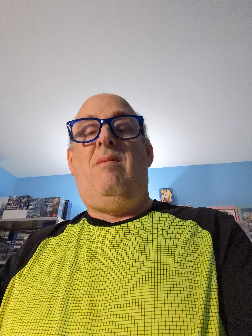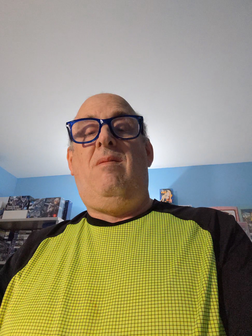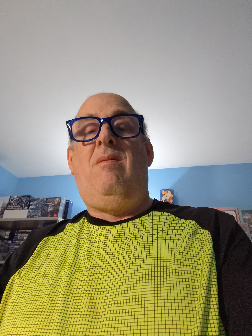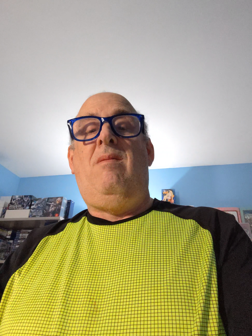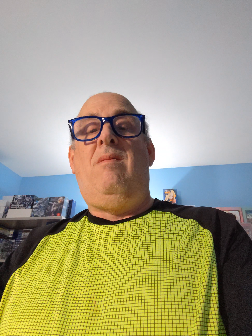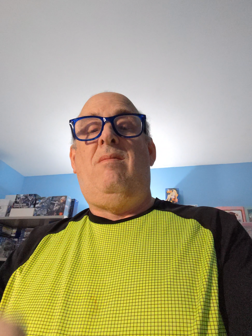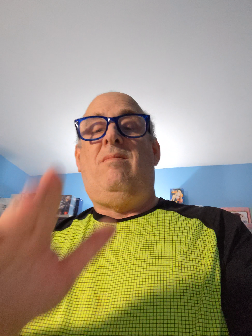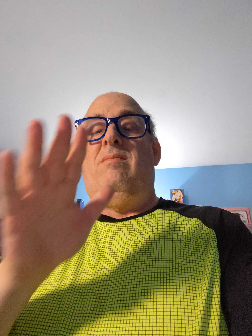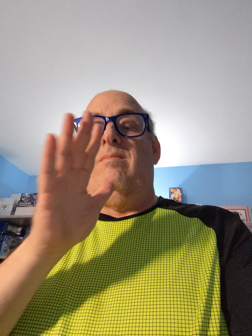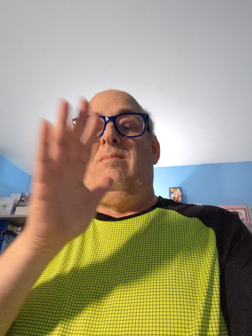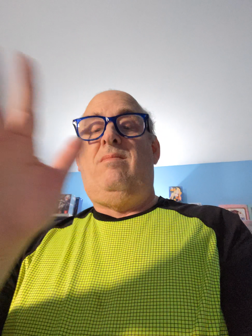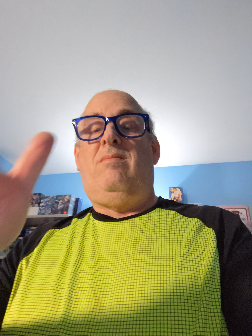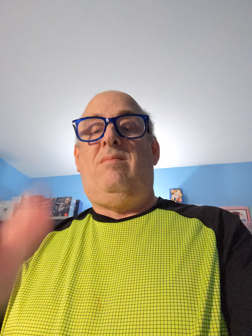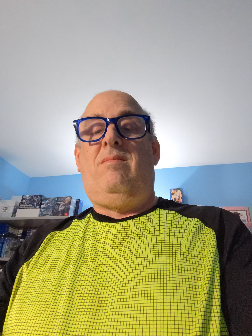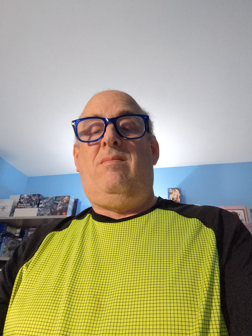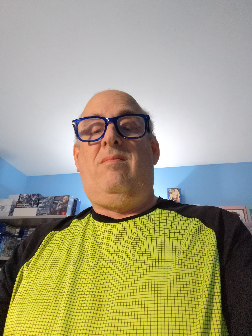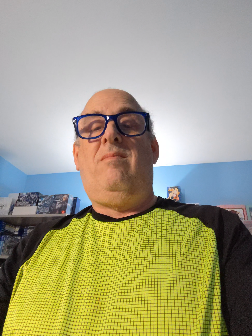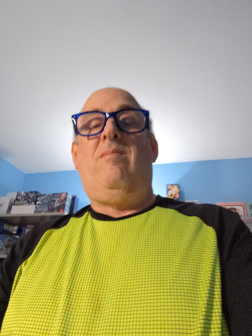grandma